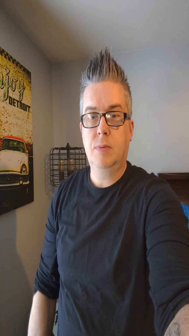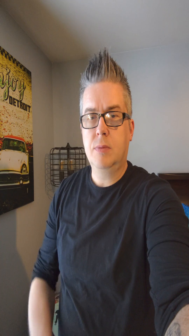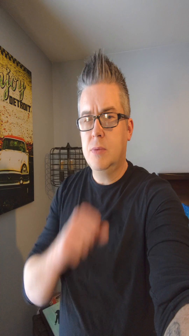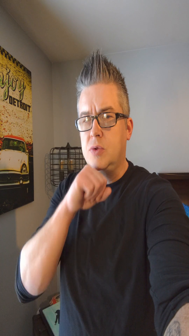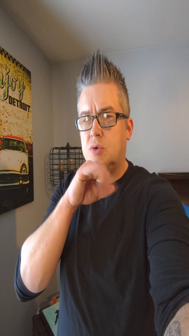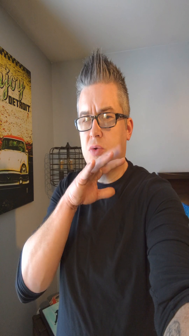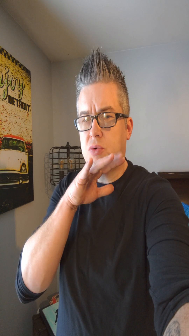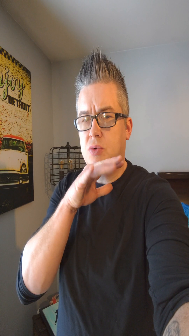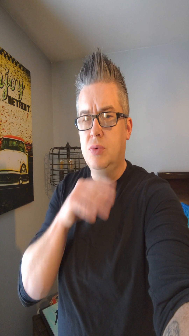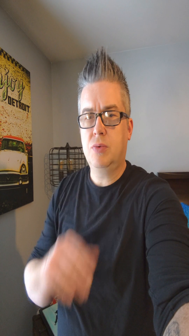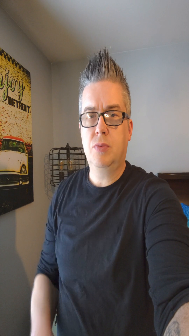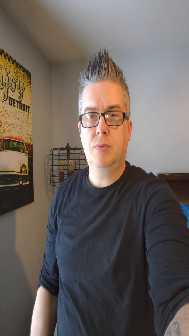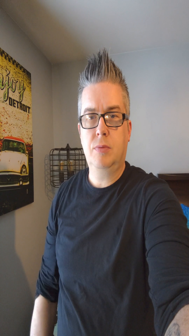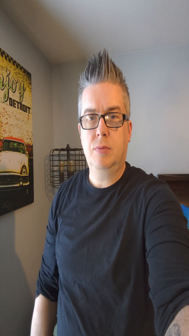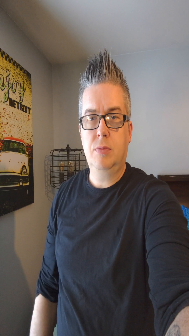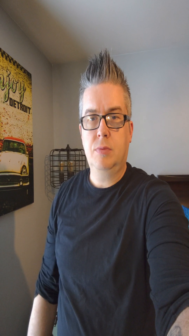dirty